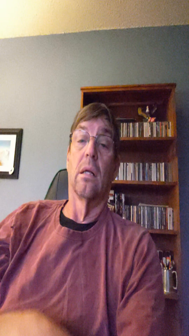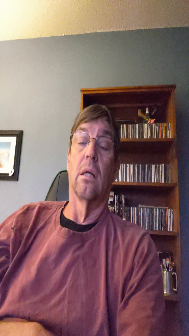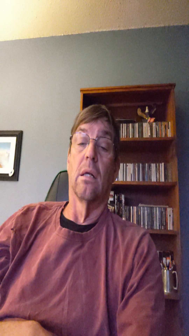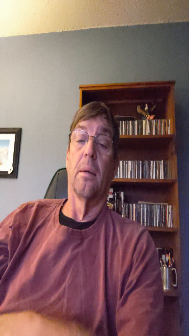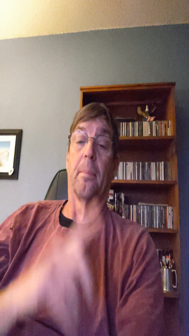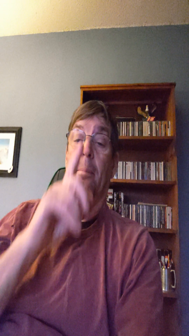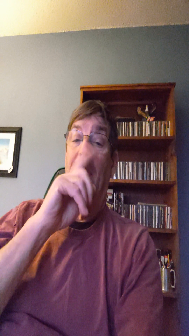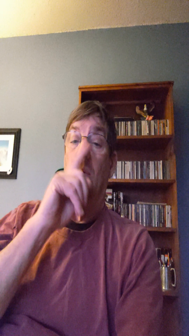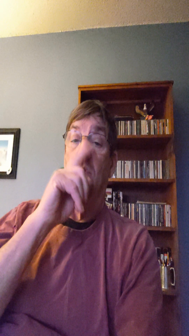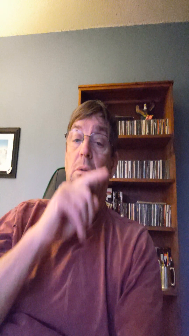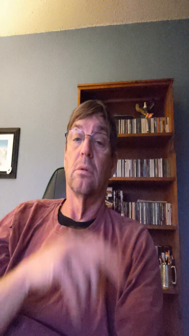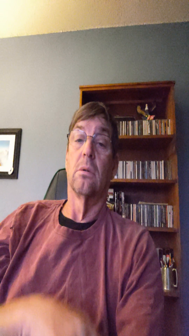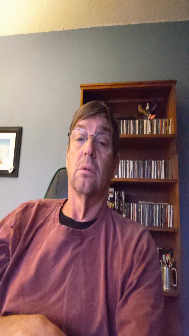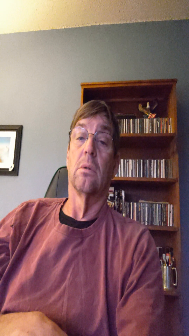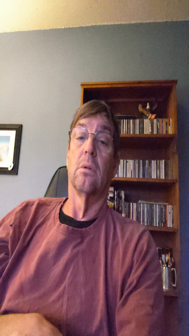mouse